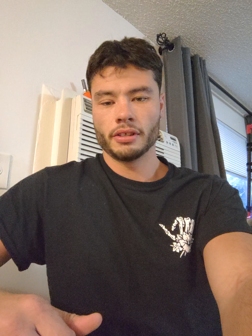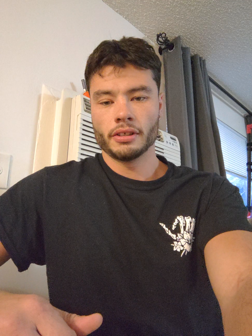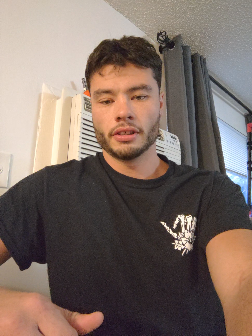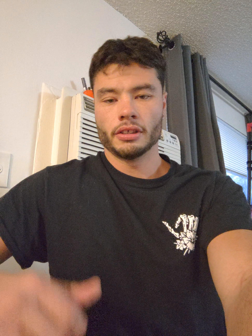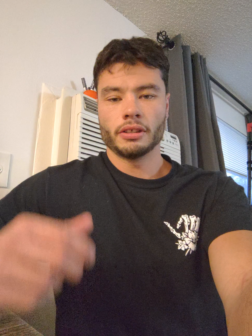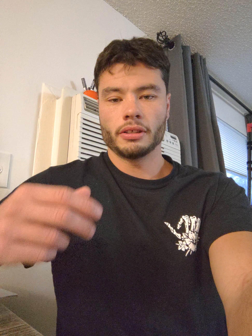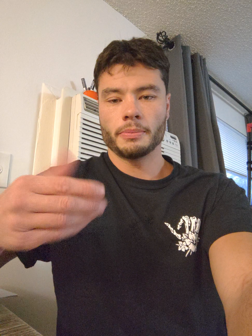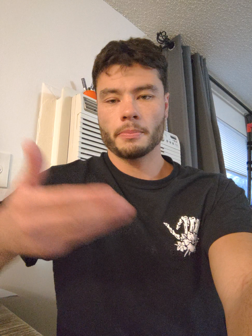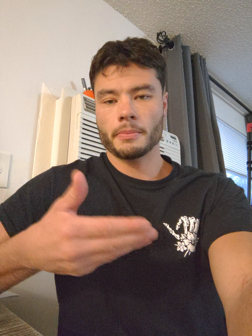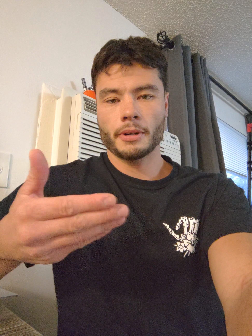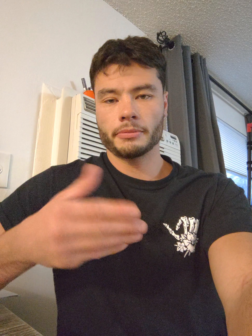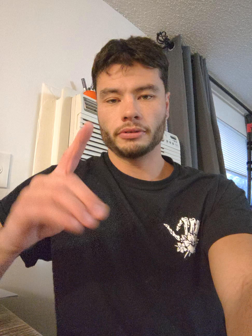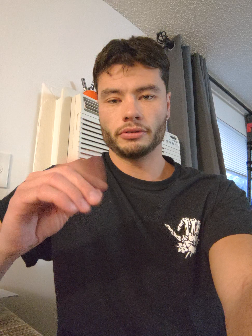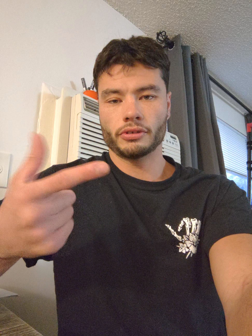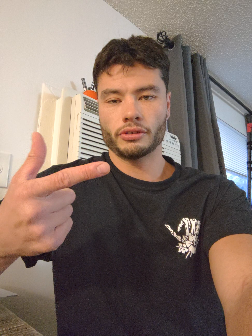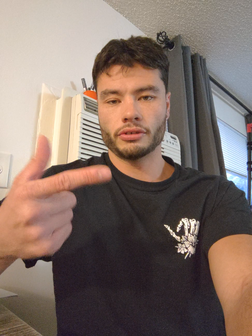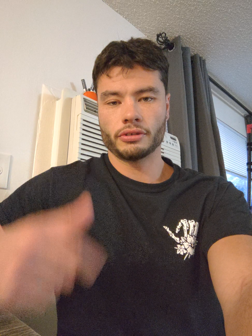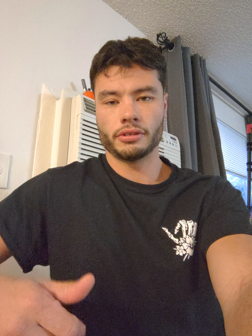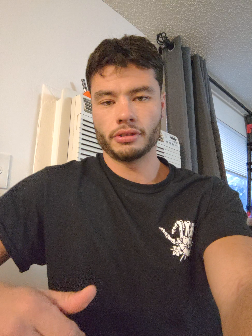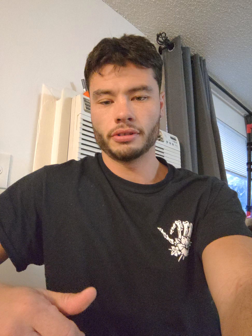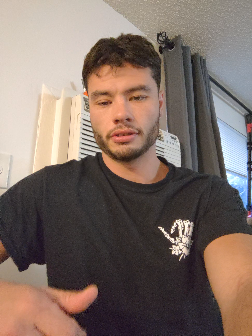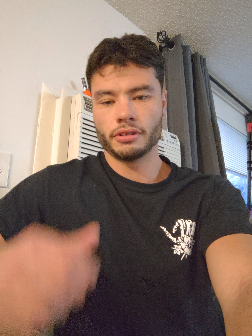puppy